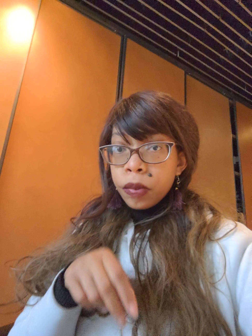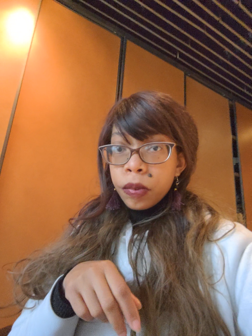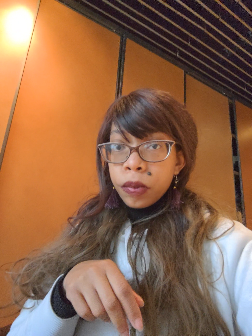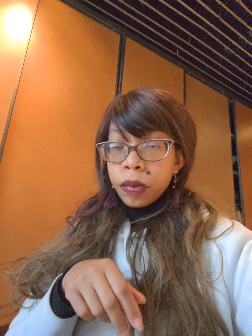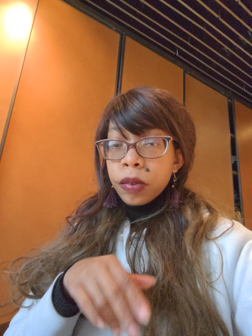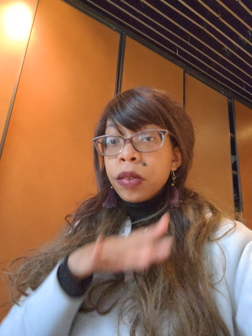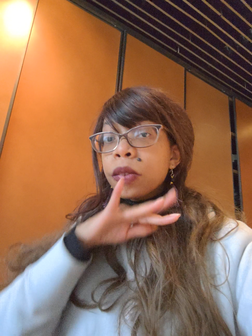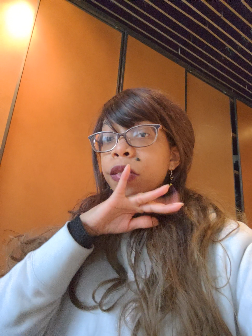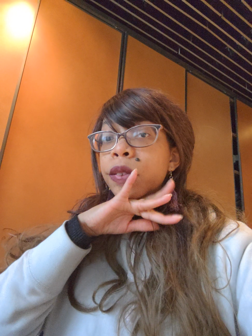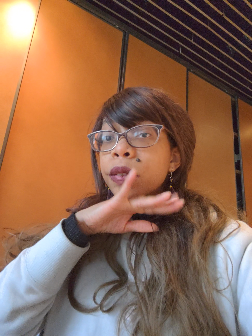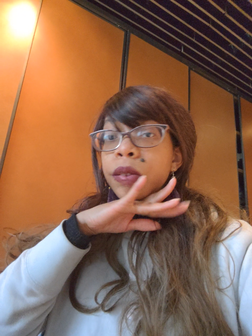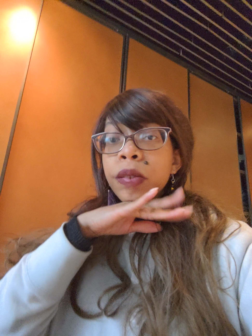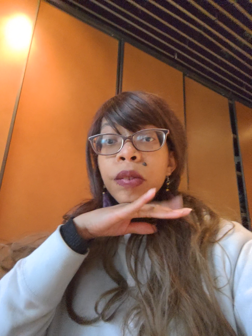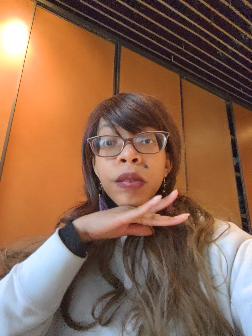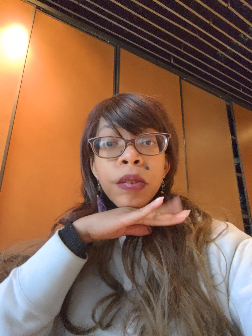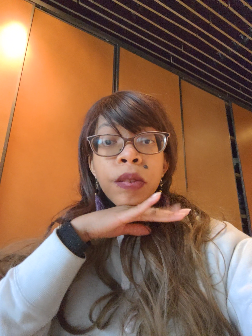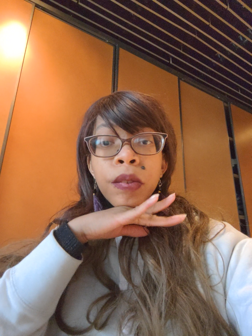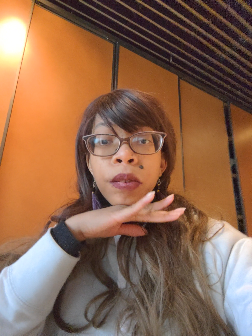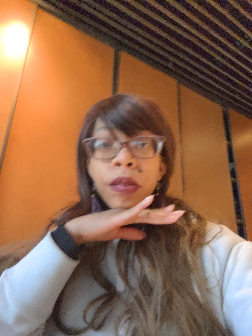dirty